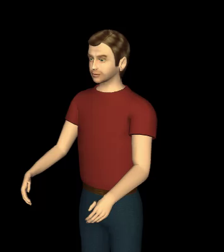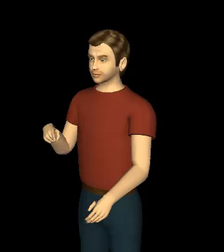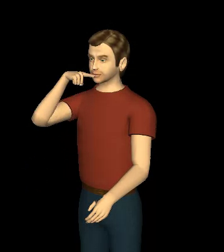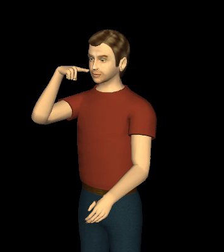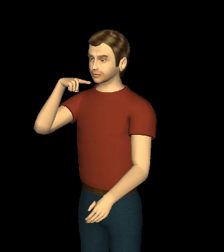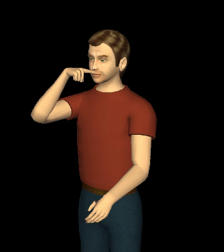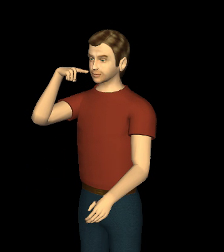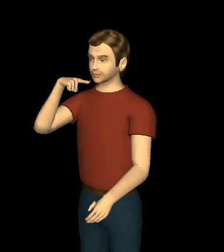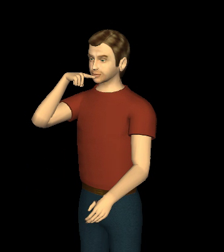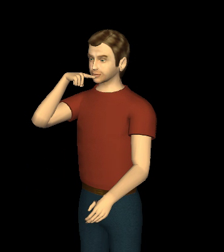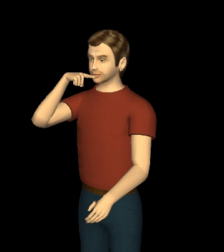يتحدث